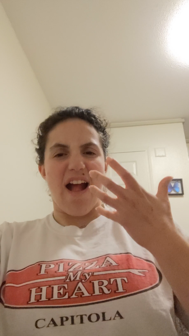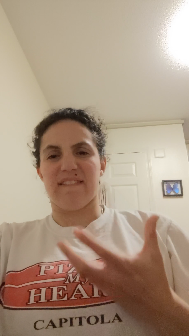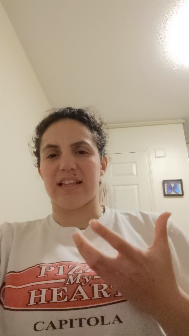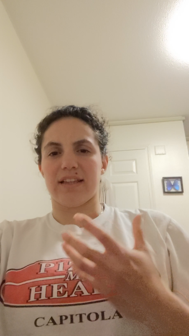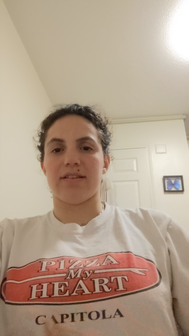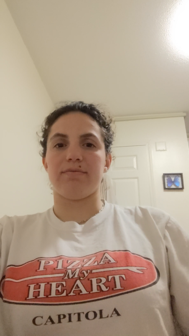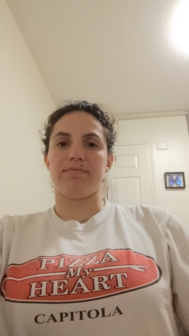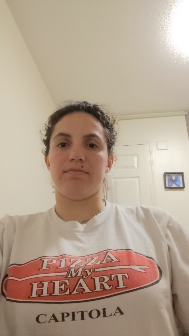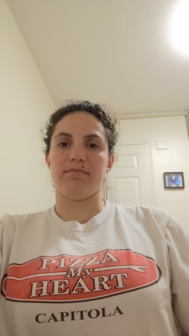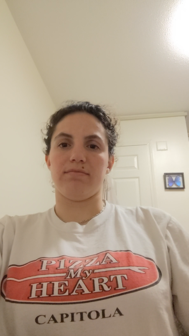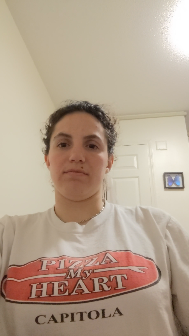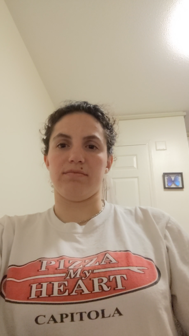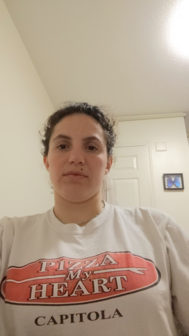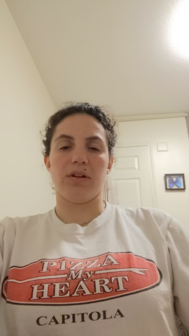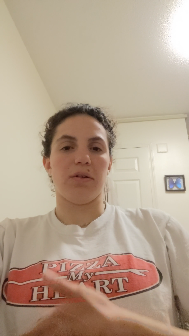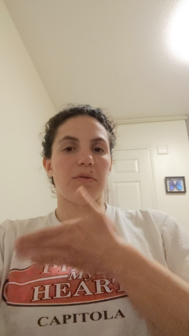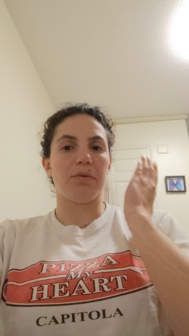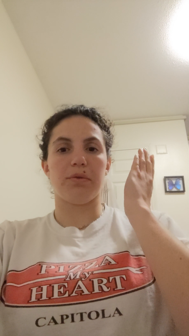all gone